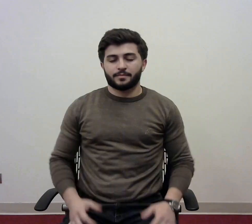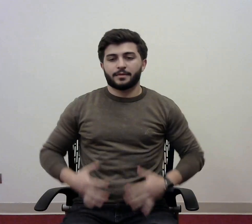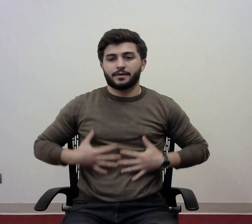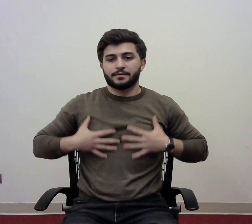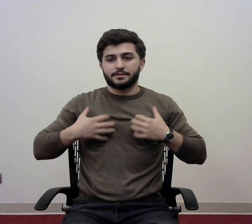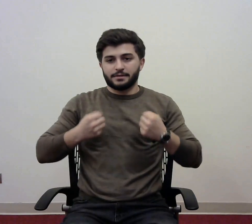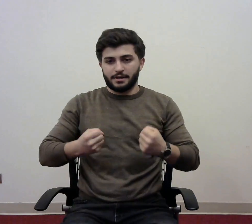sağlam